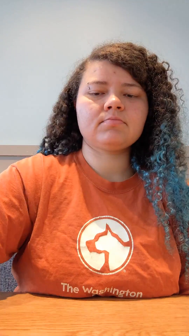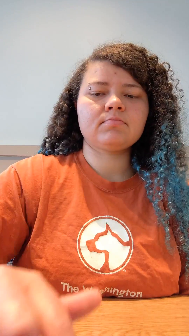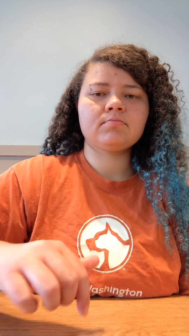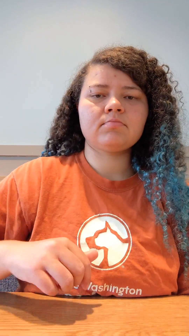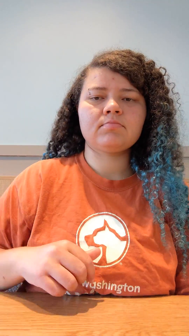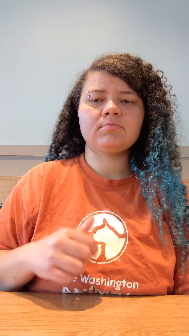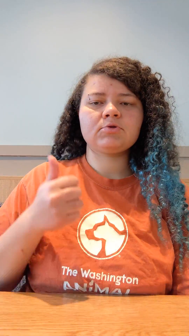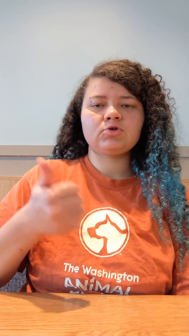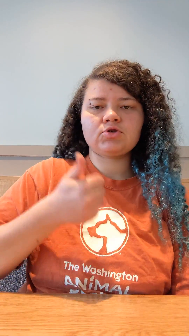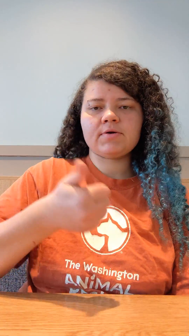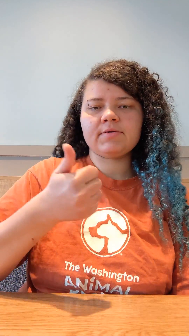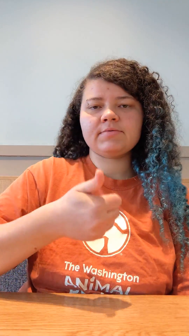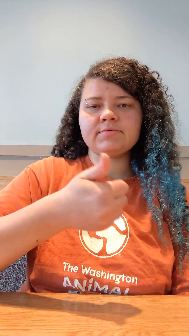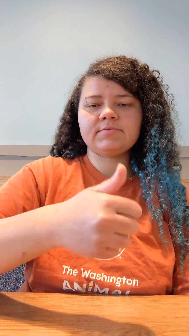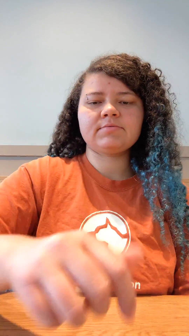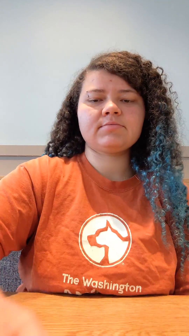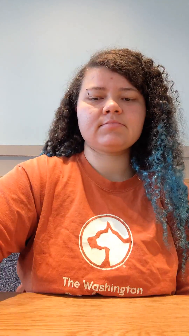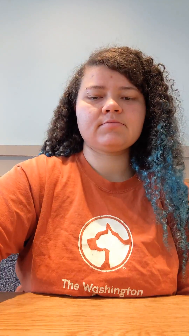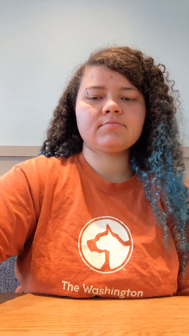chase